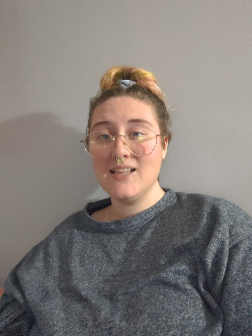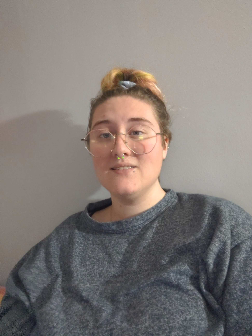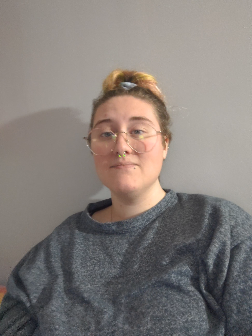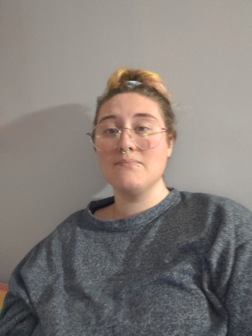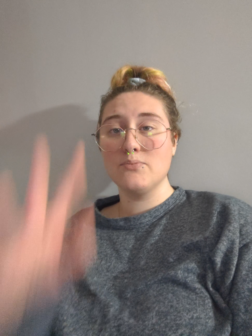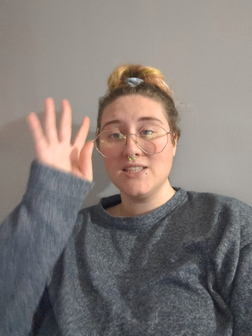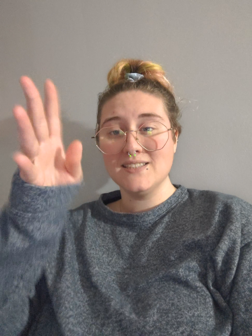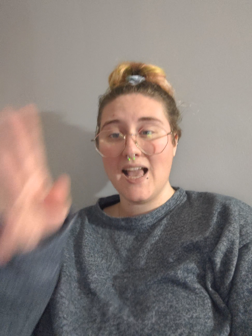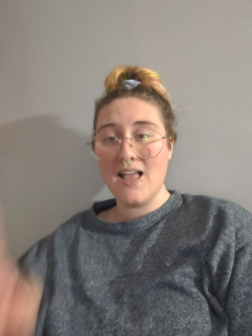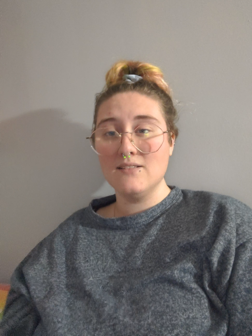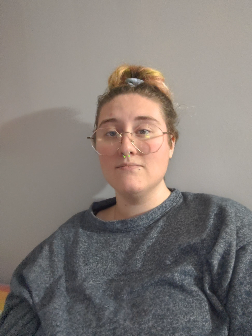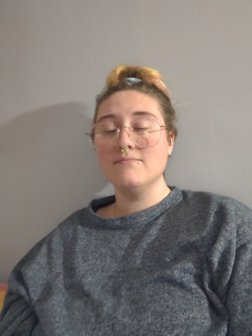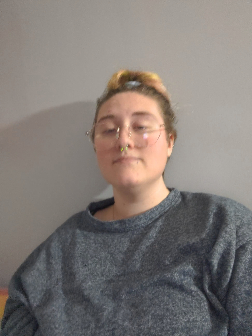pretend